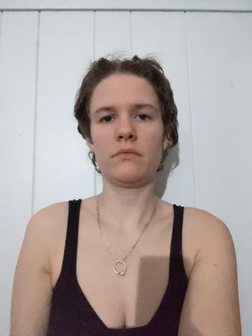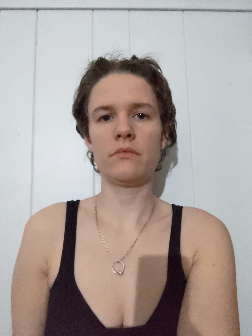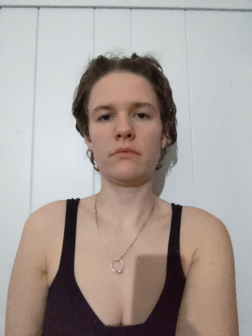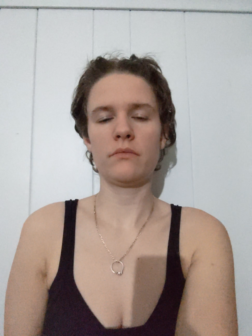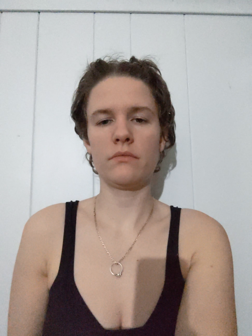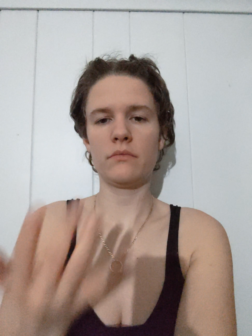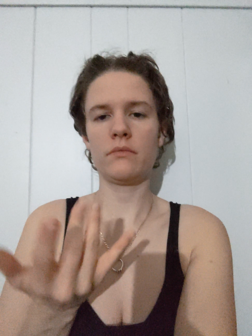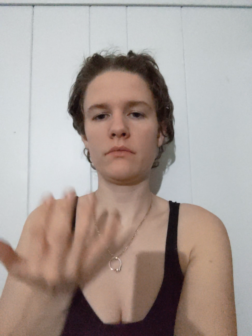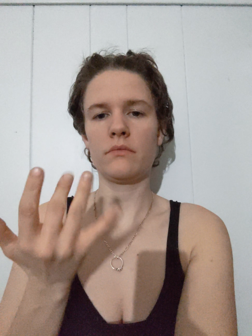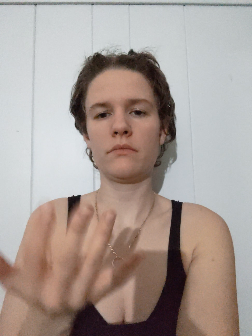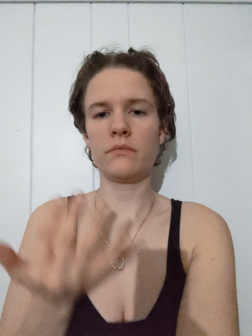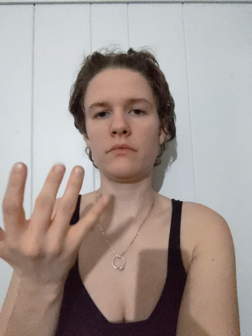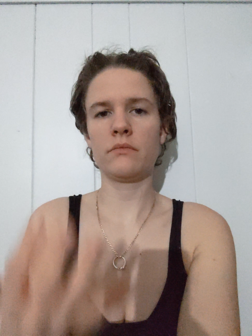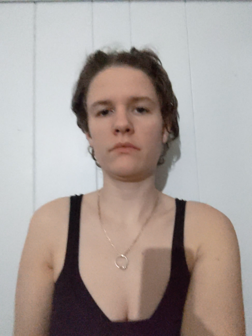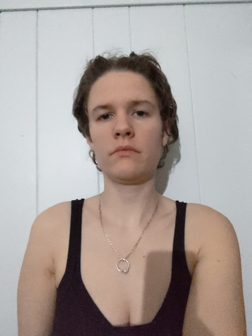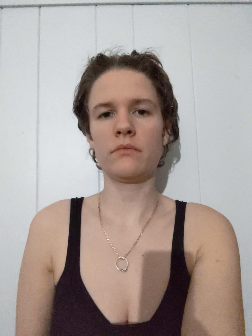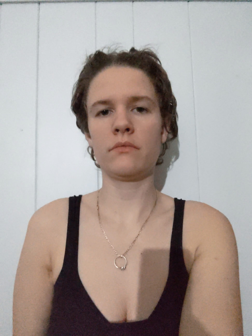wait